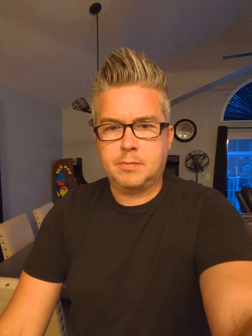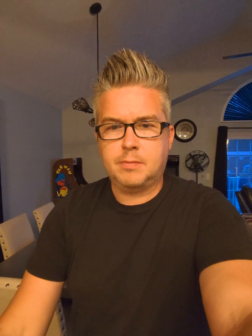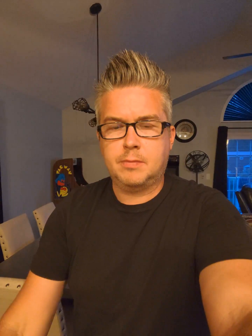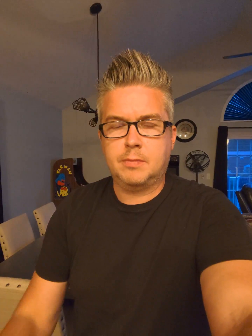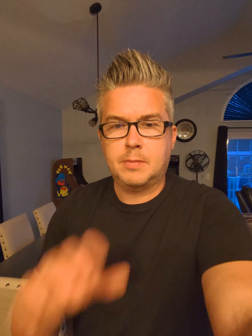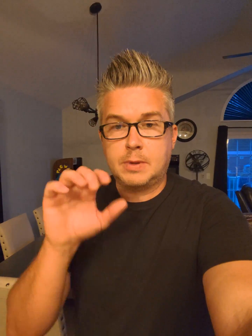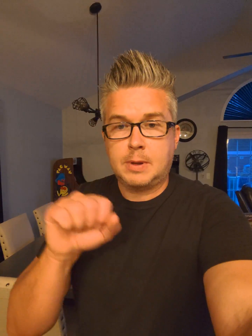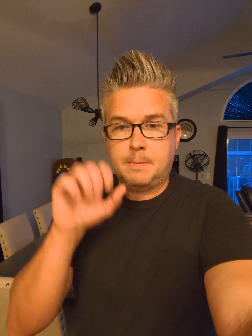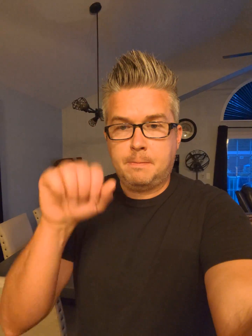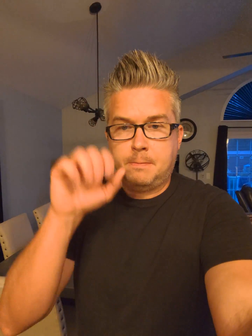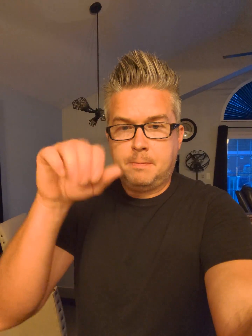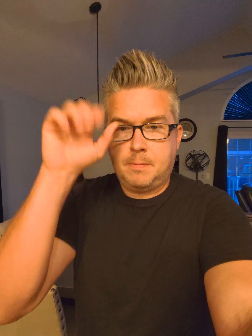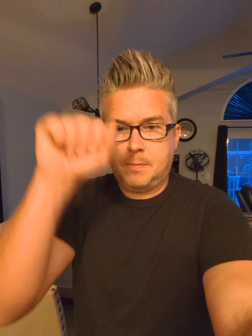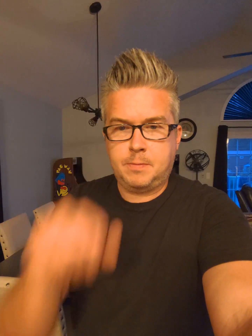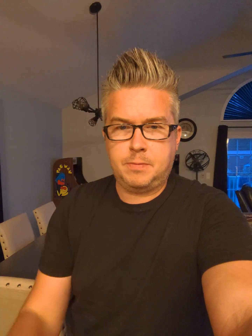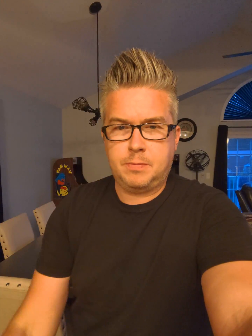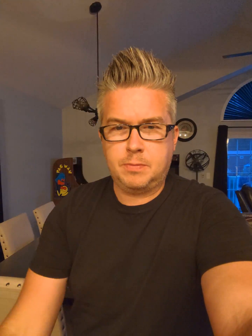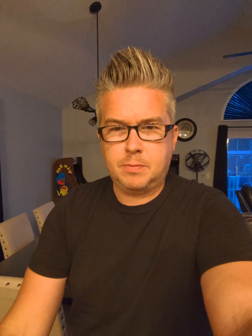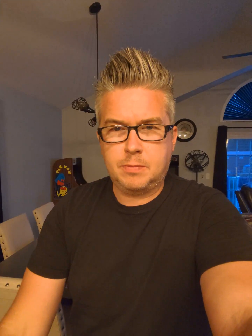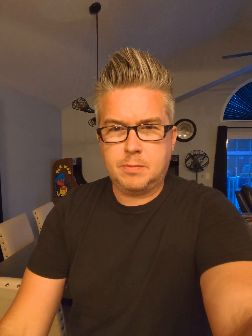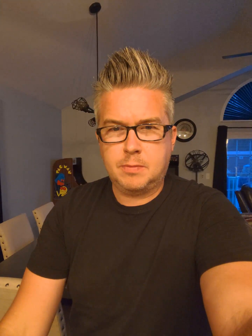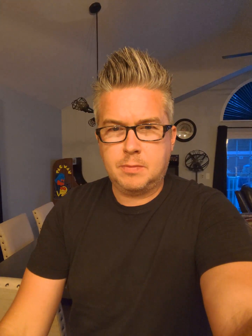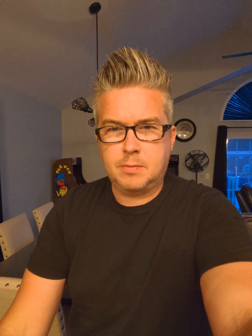ladder